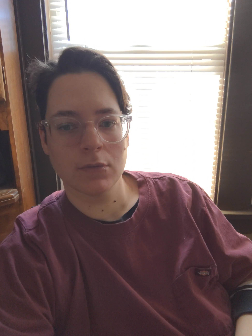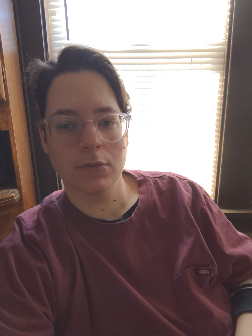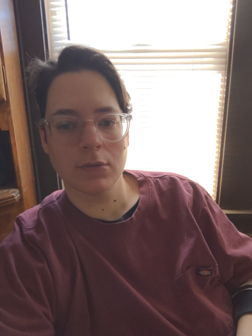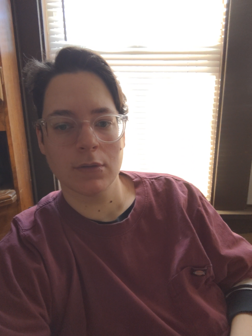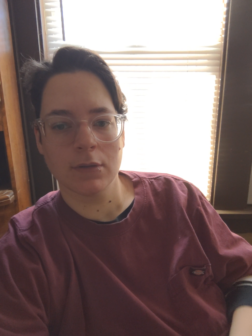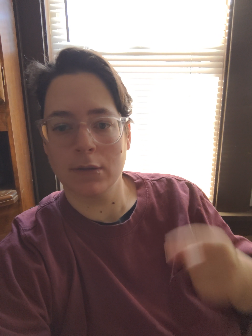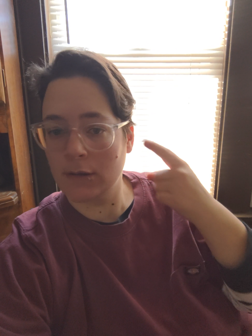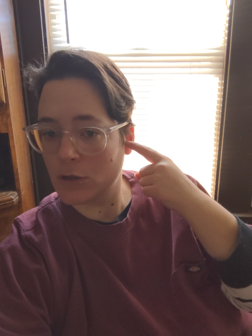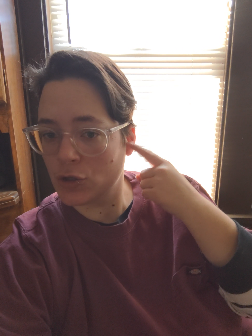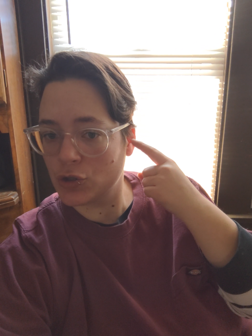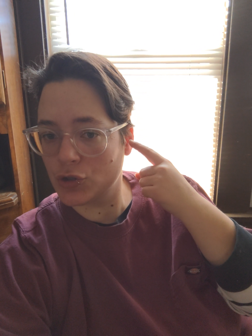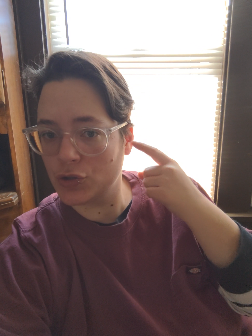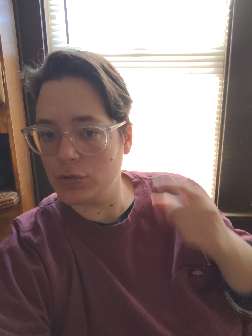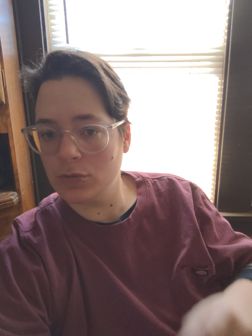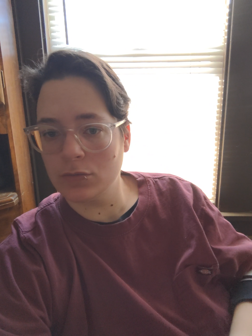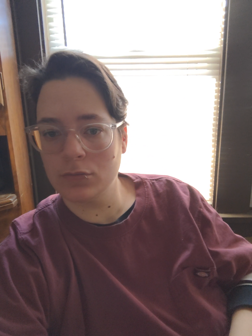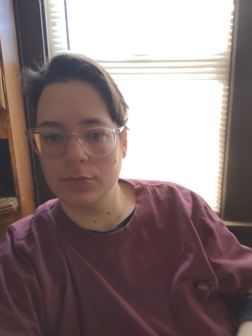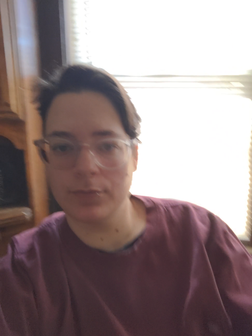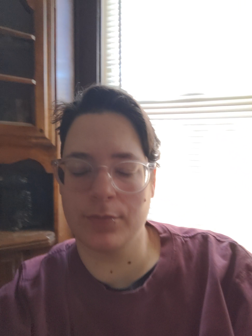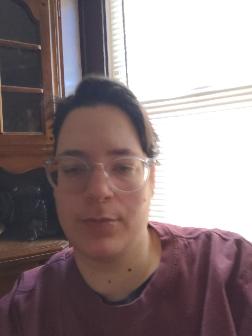ear